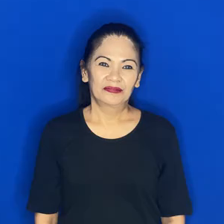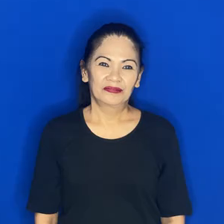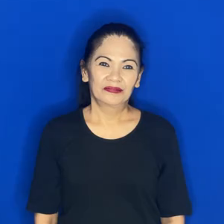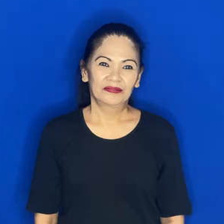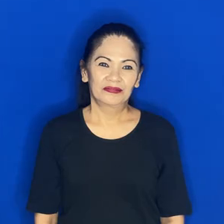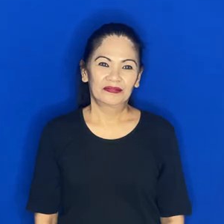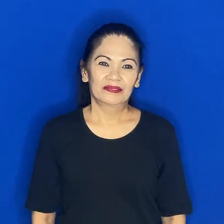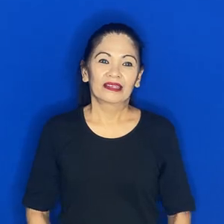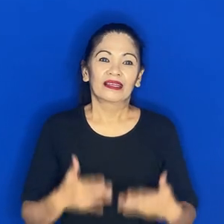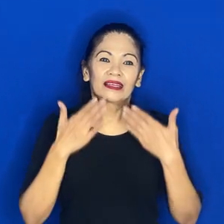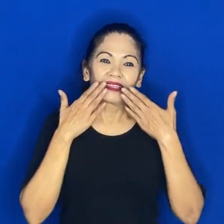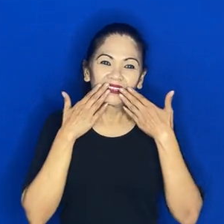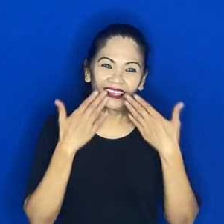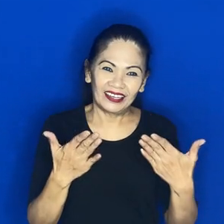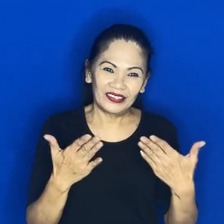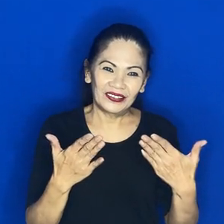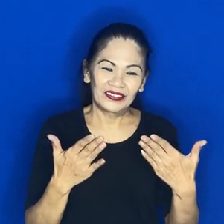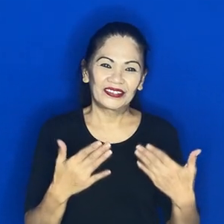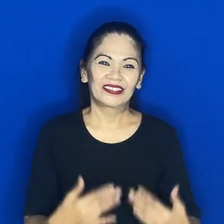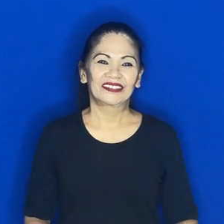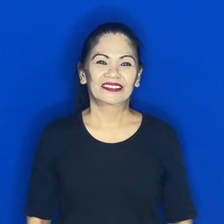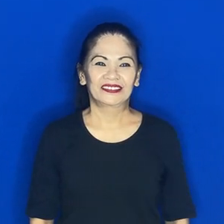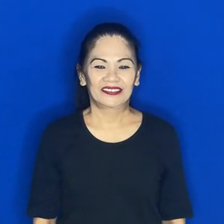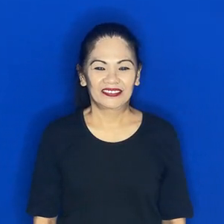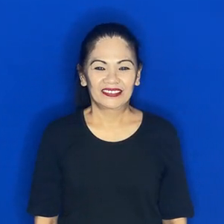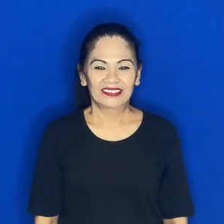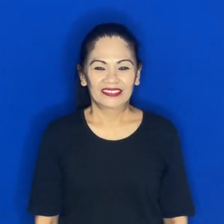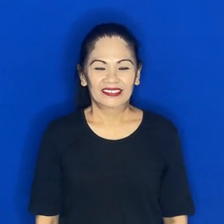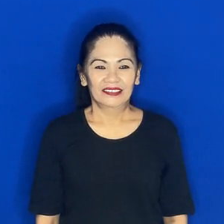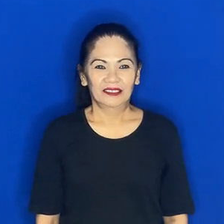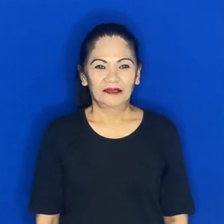thank you